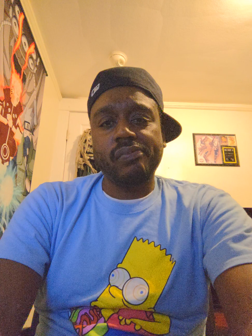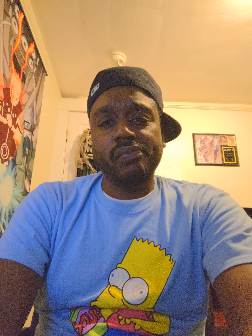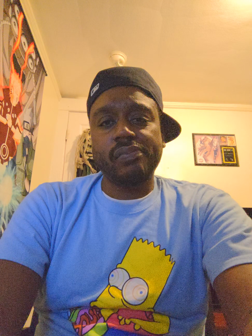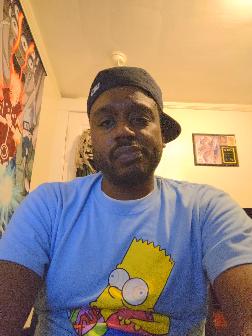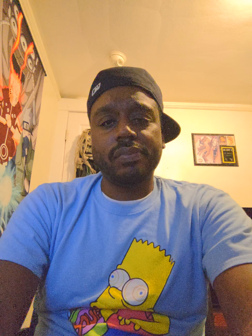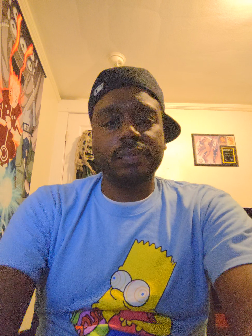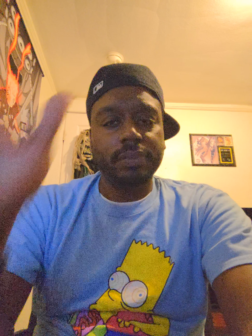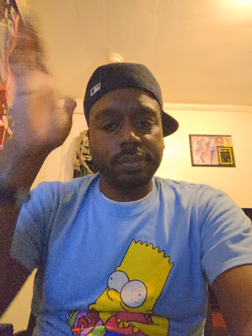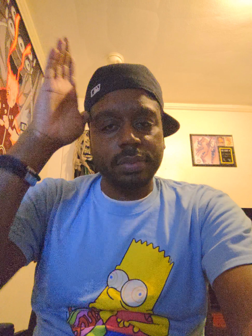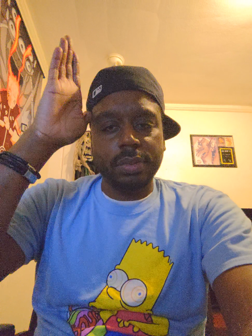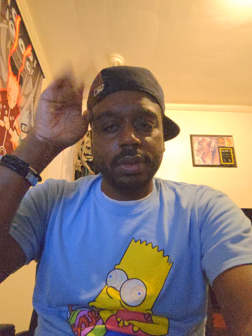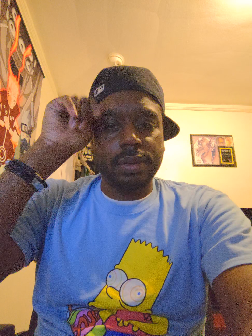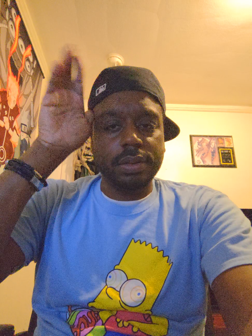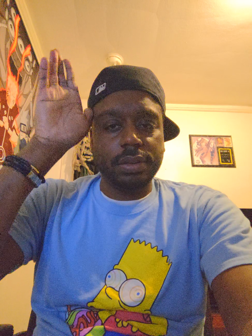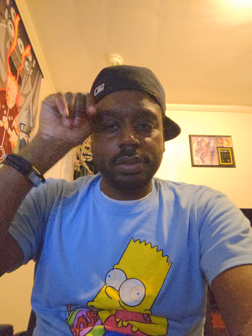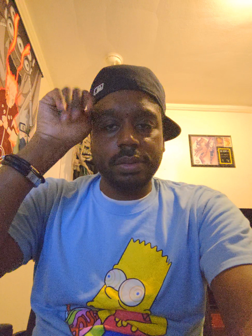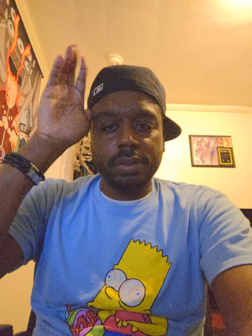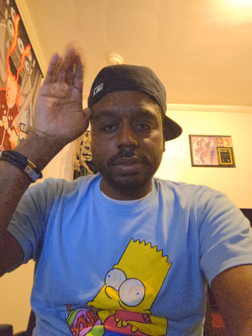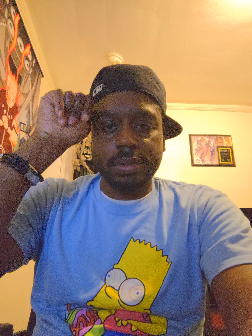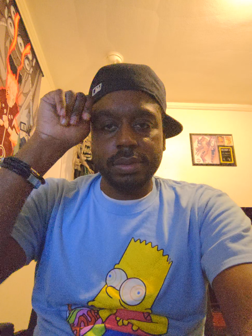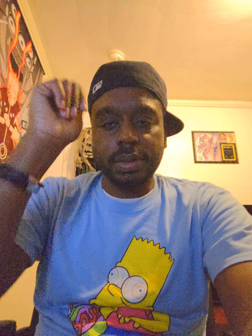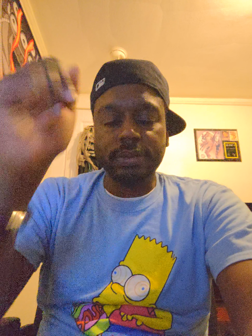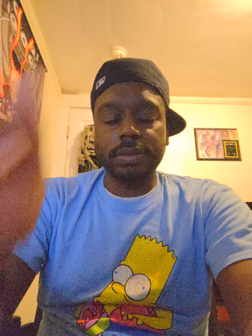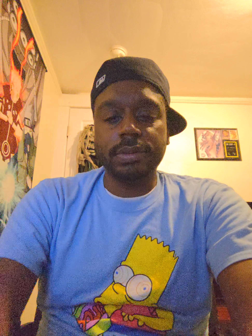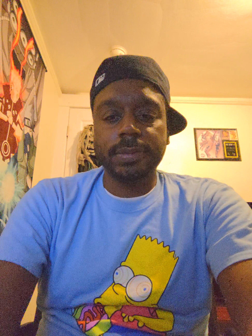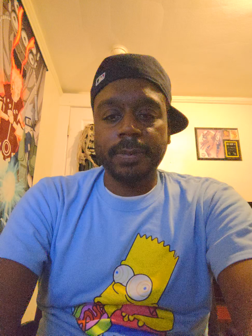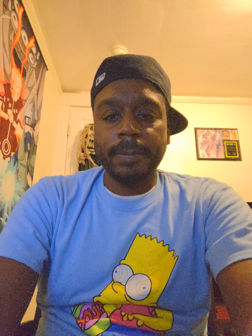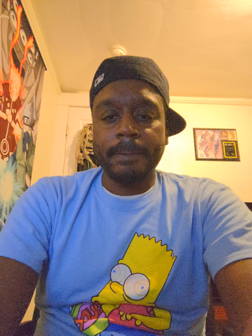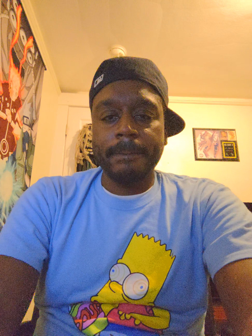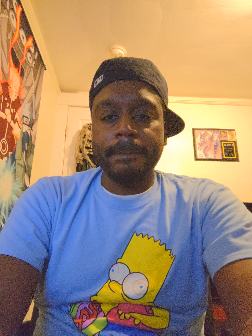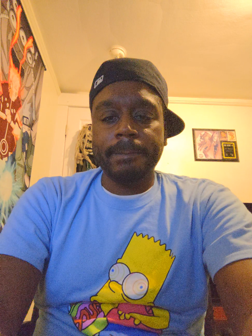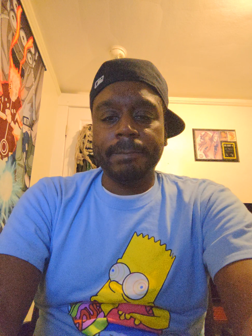donkey